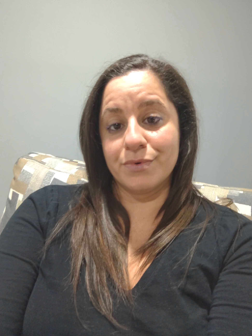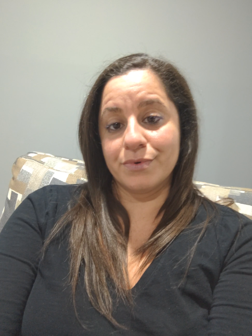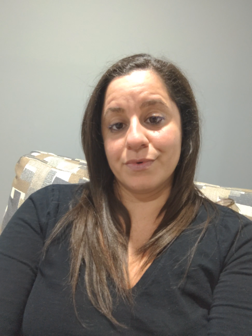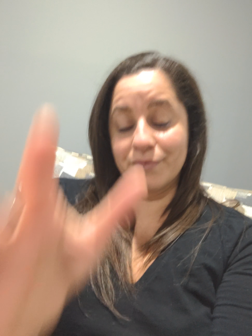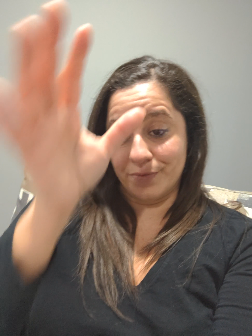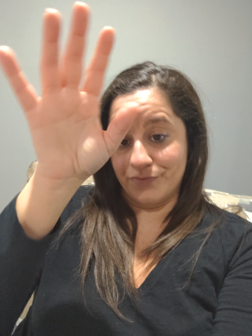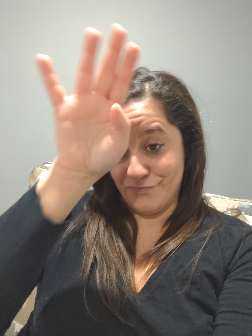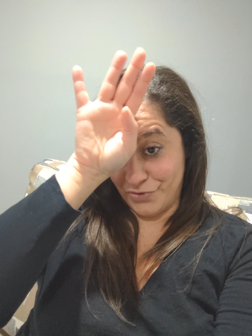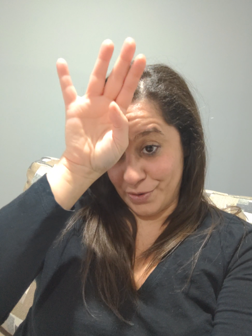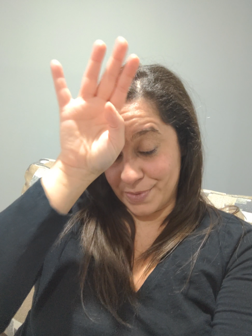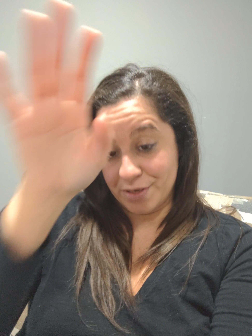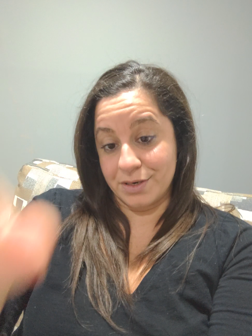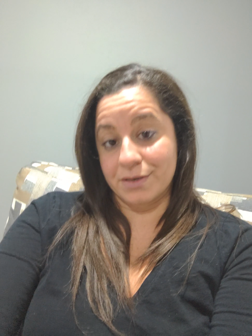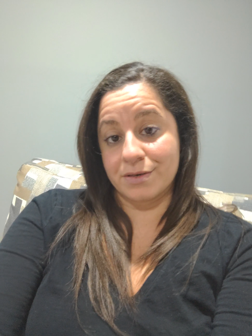fireman